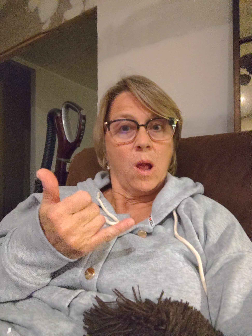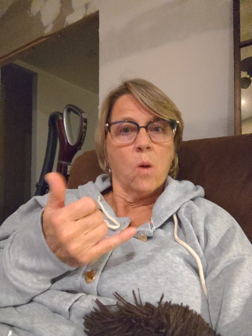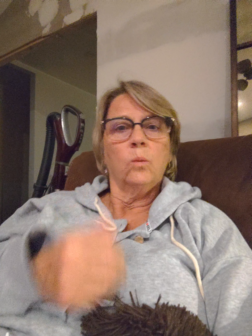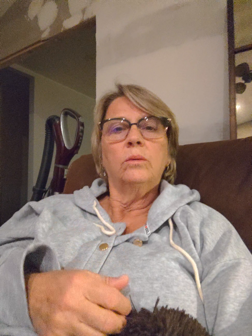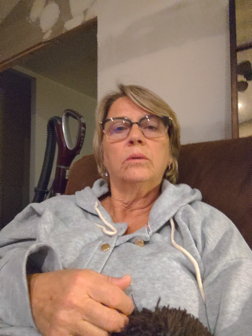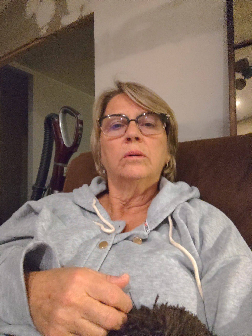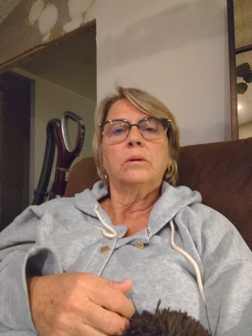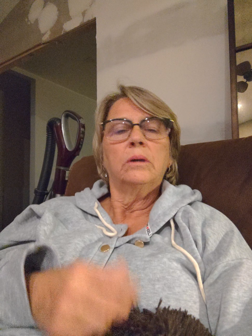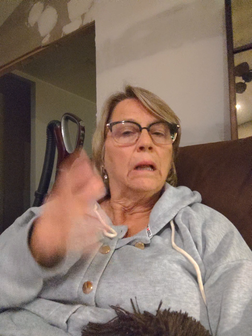now